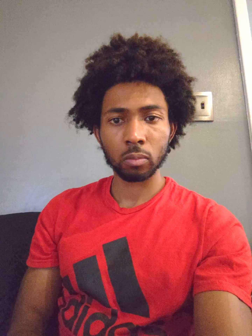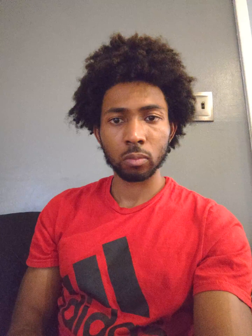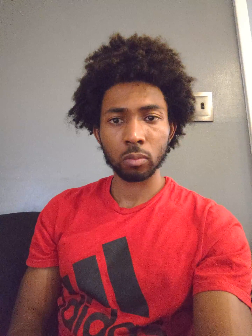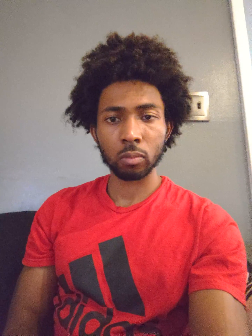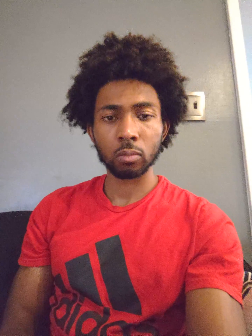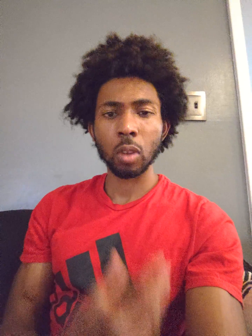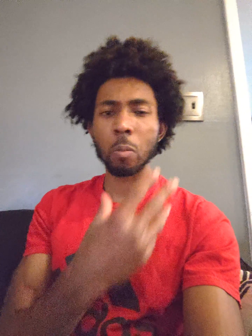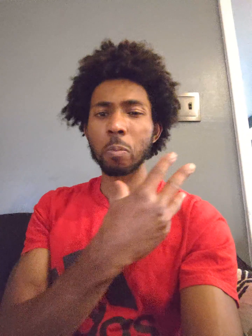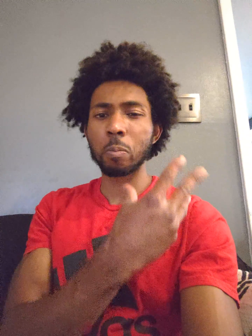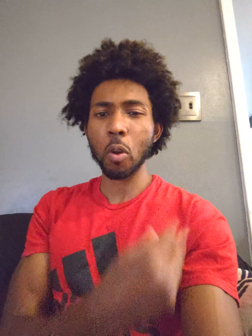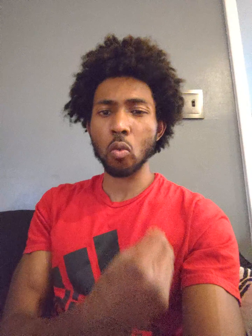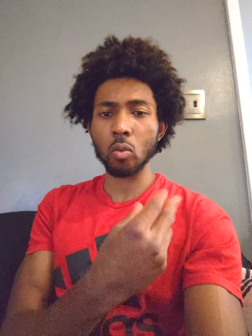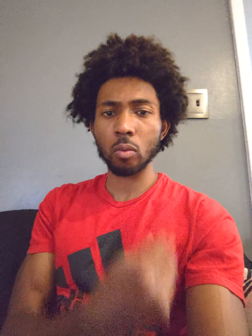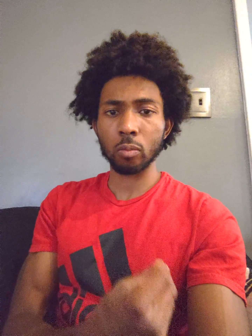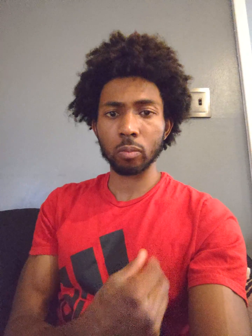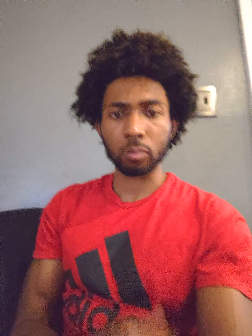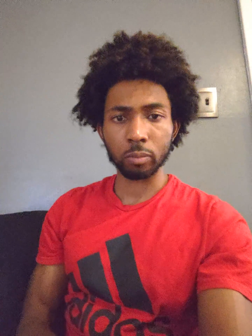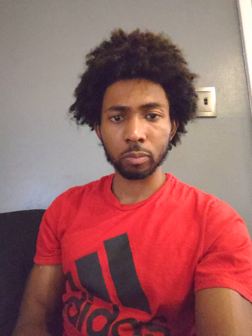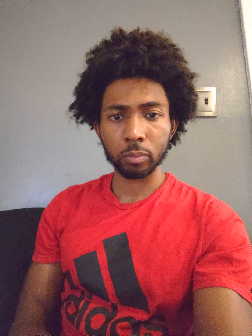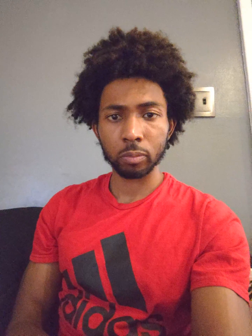poor